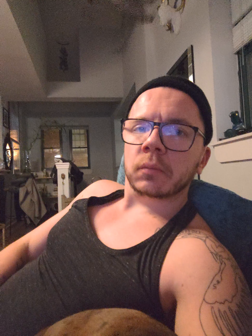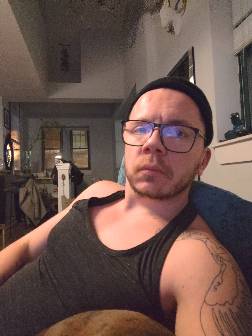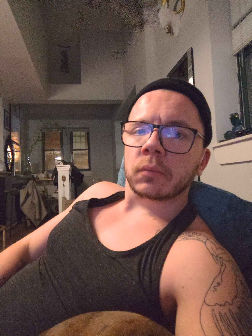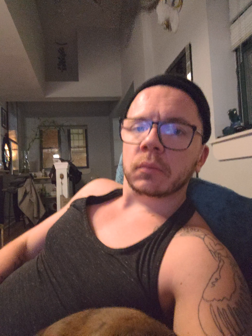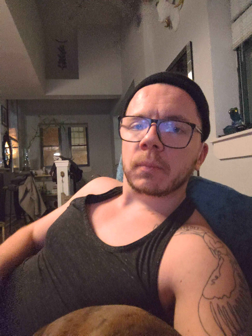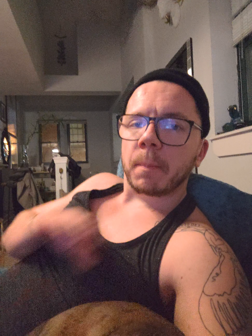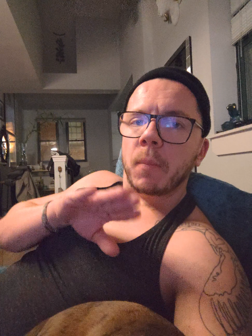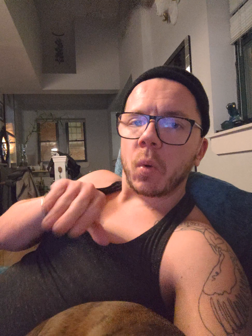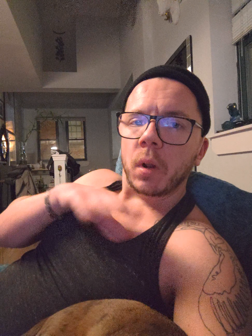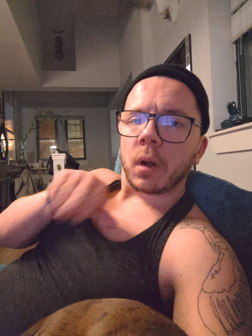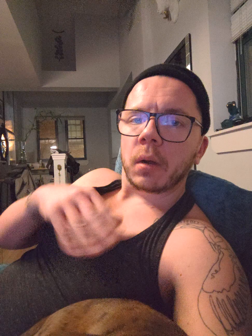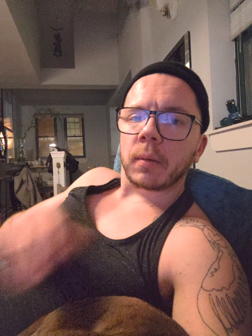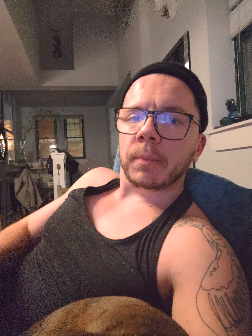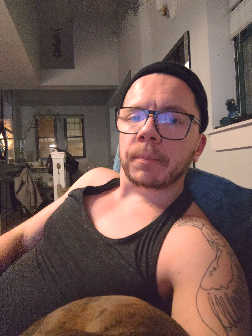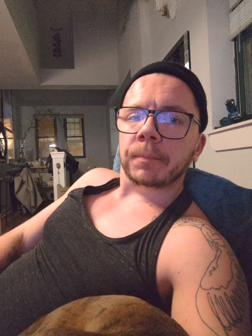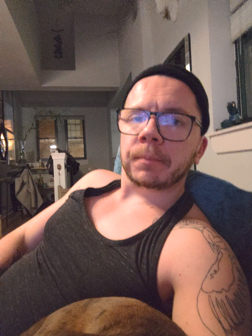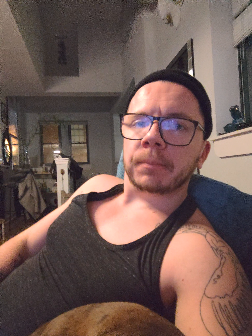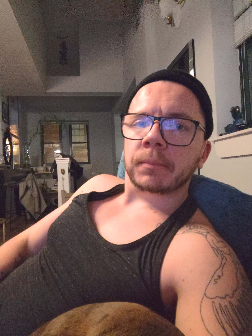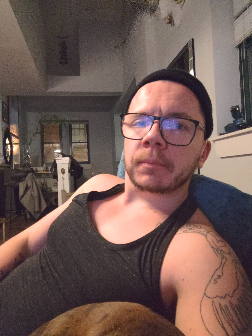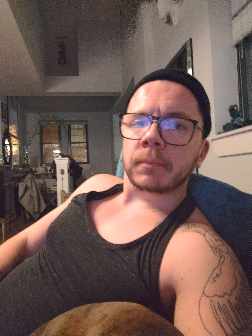pool